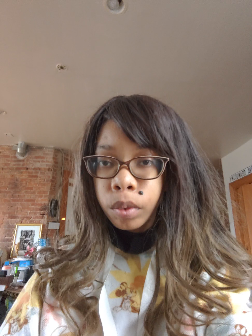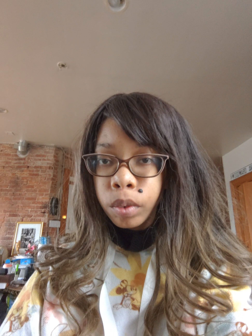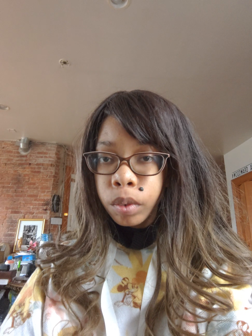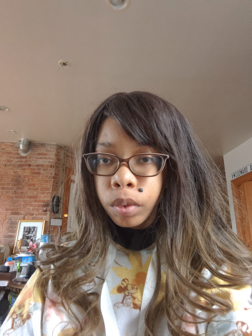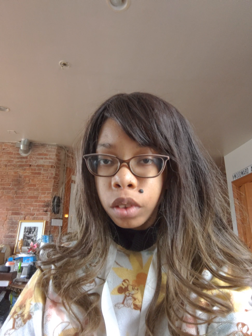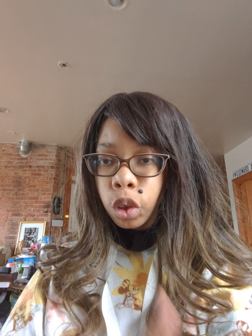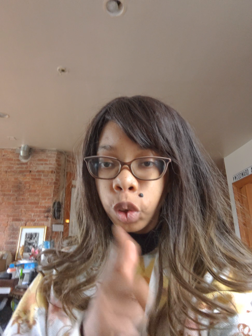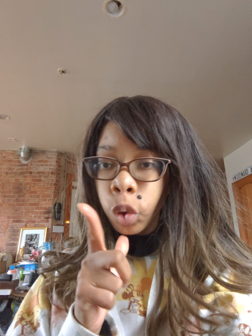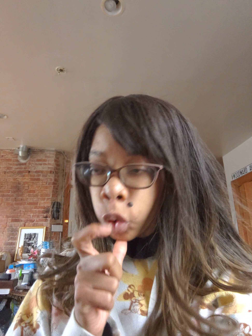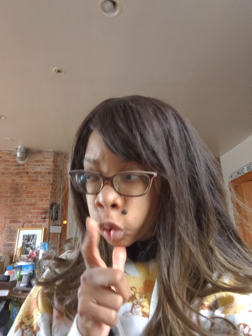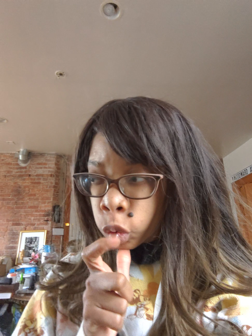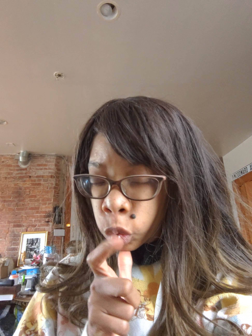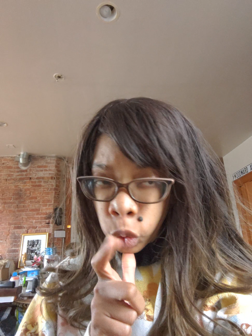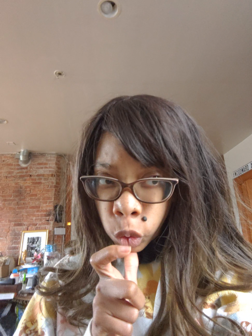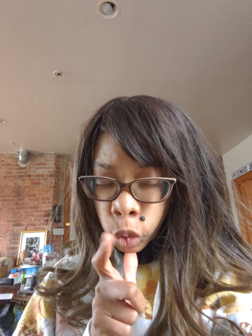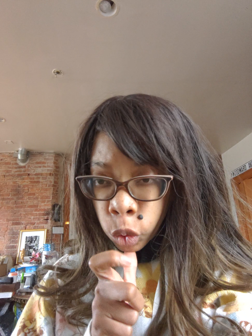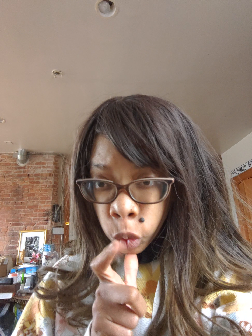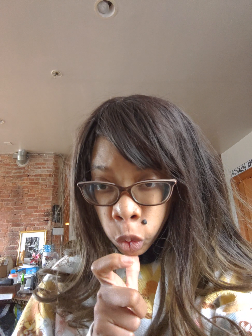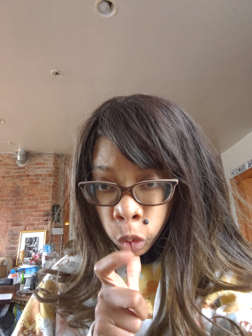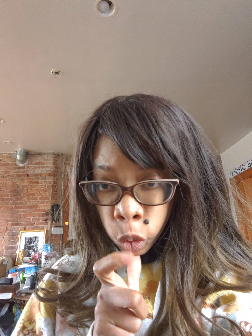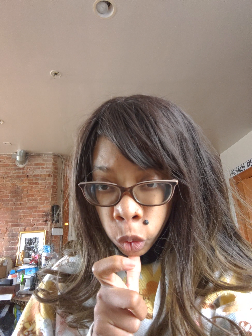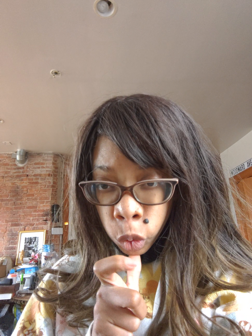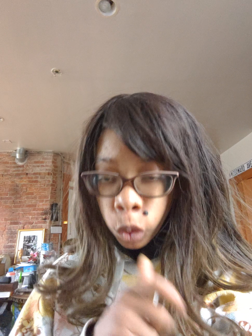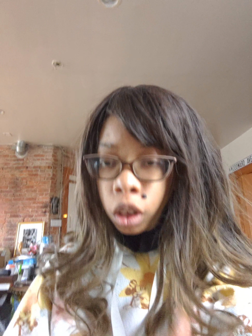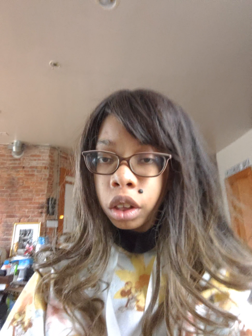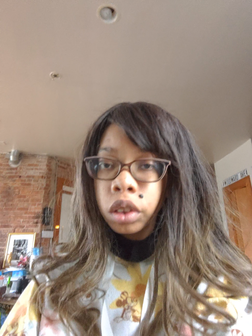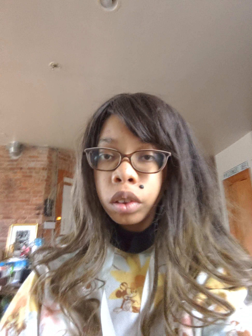who